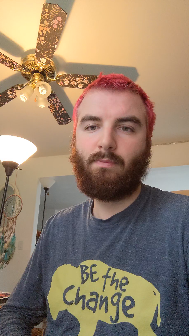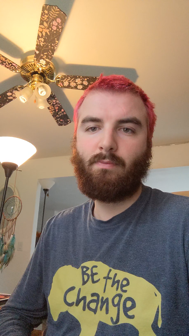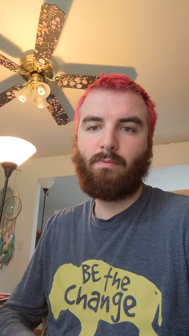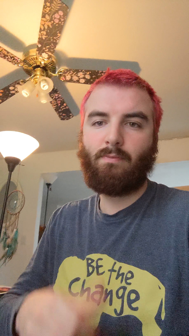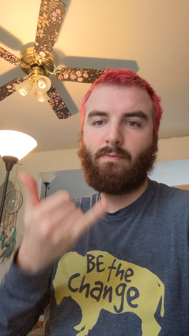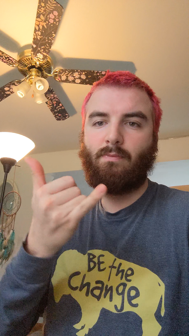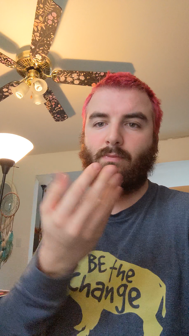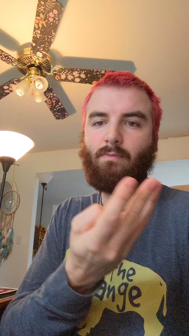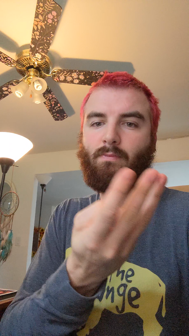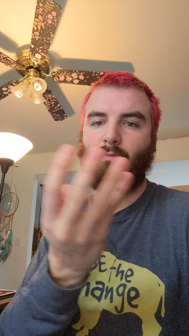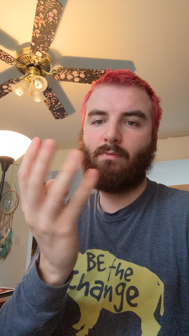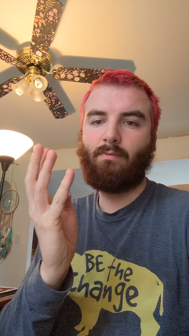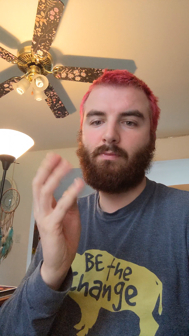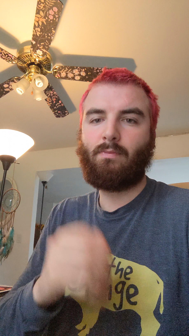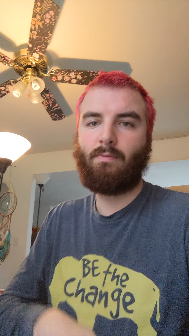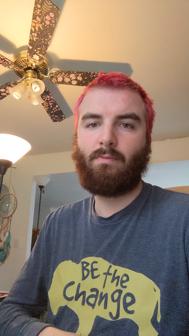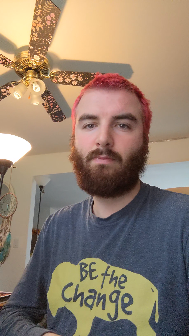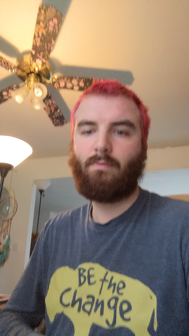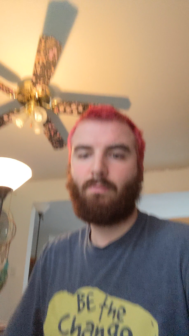playpen